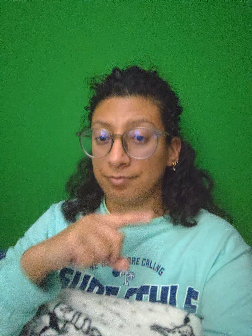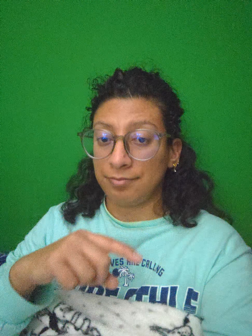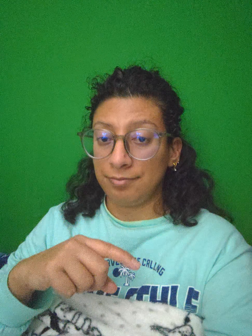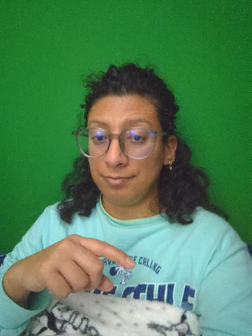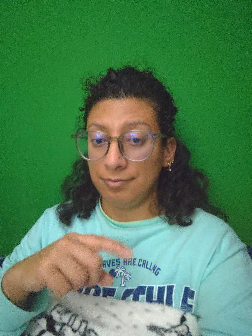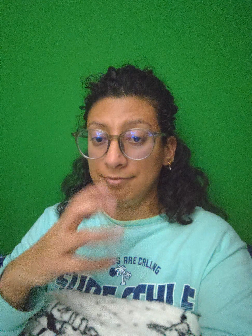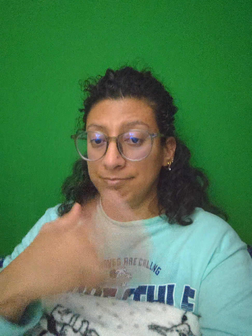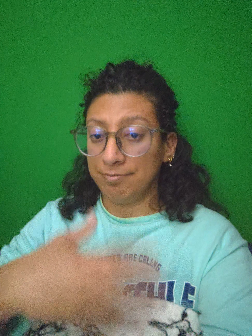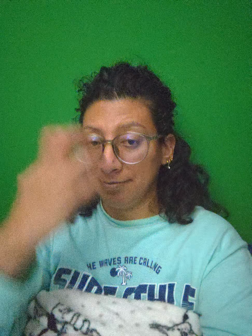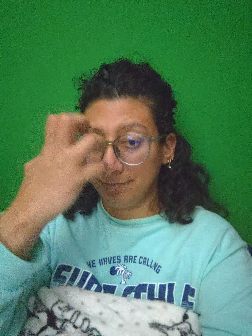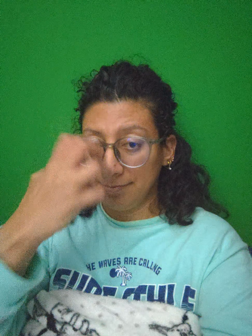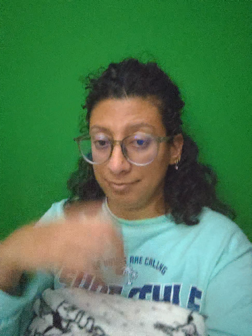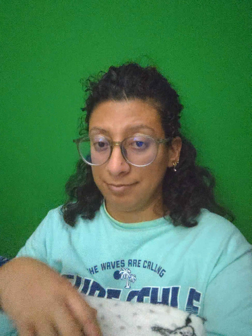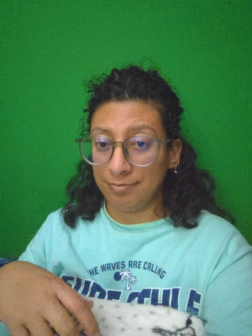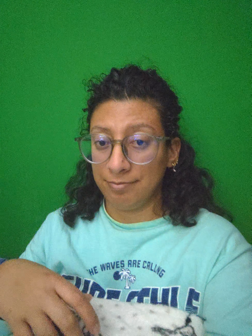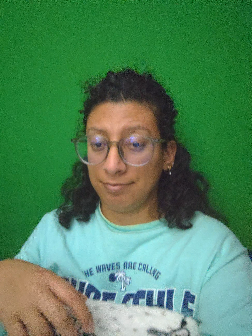mad